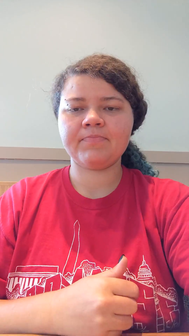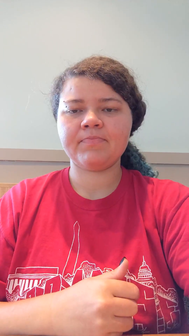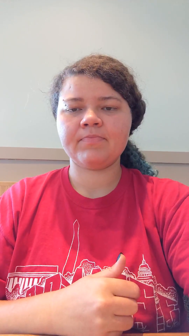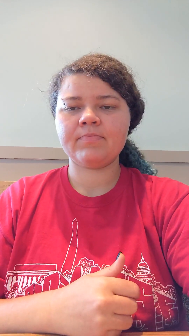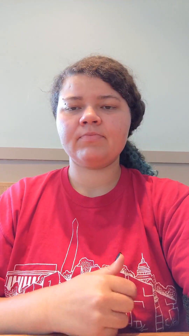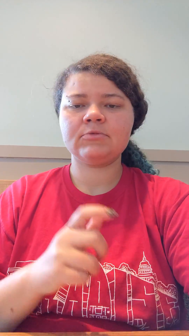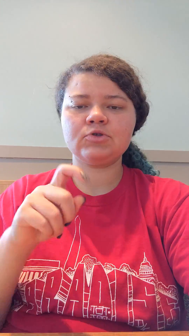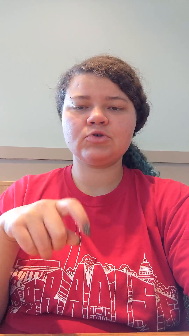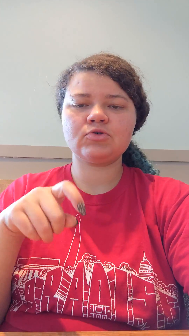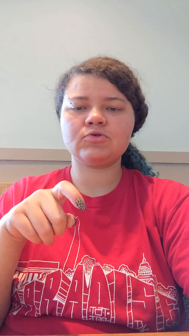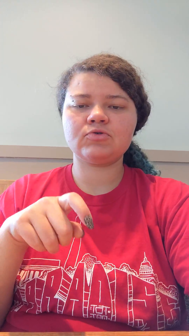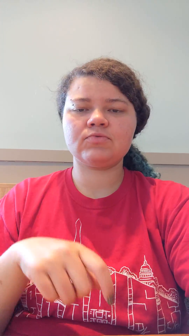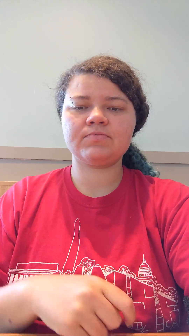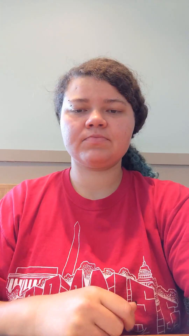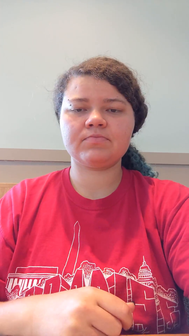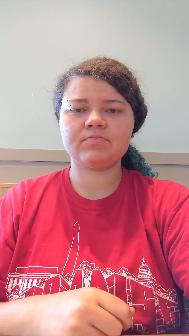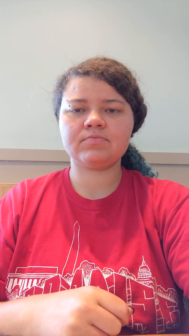should